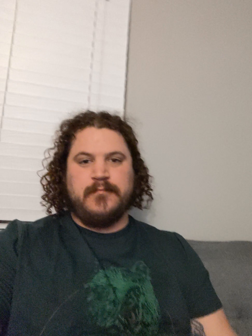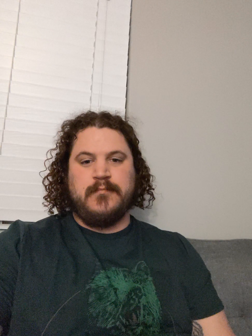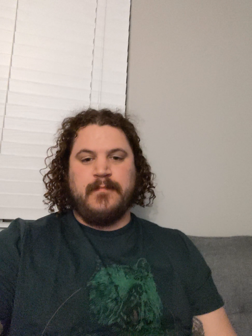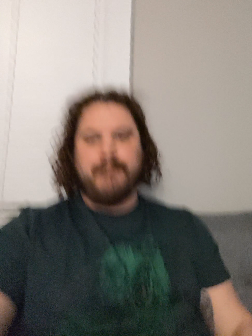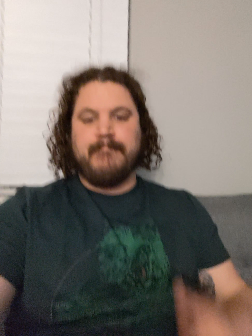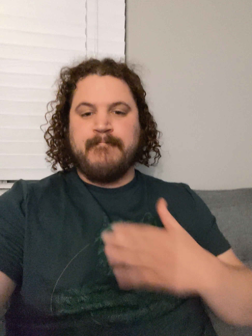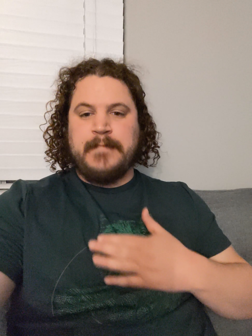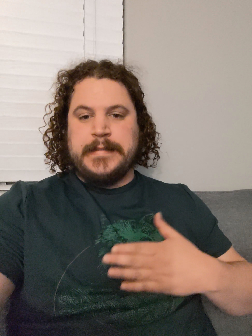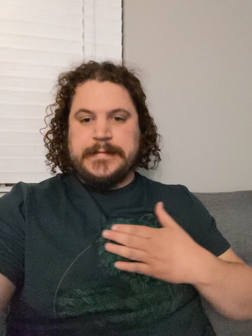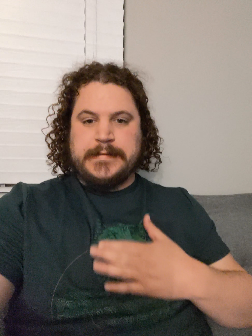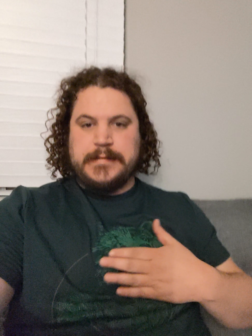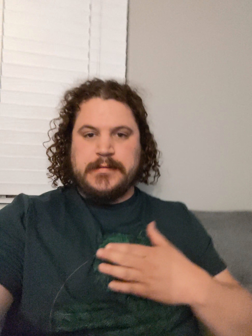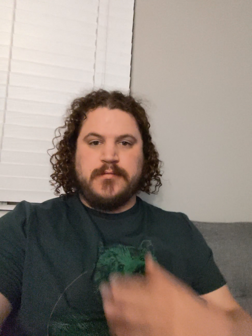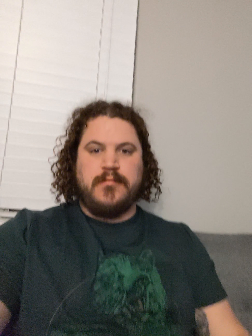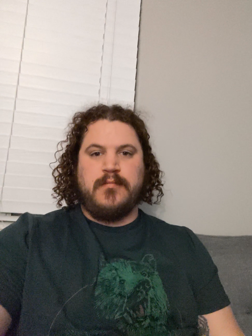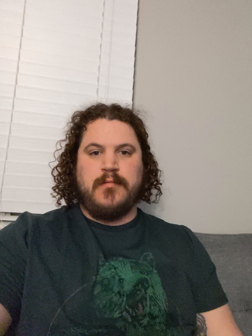please